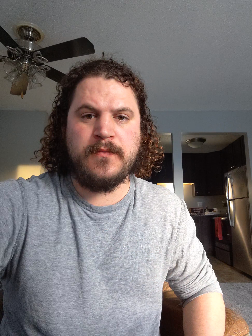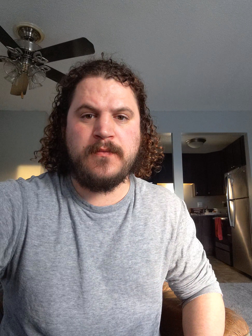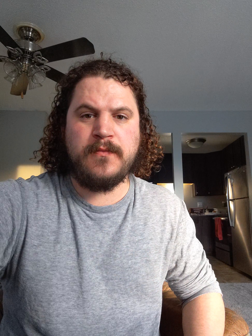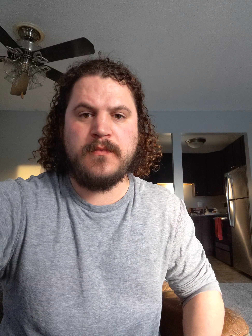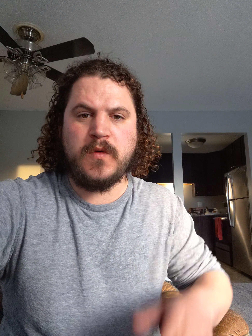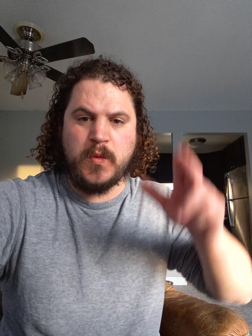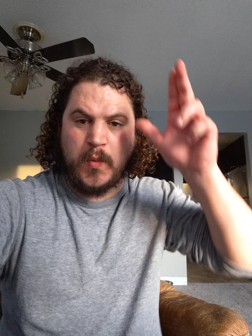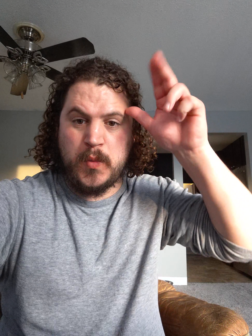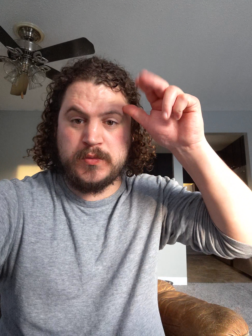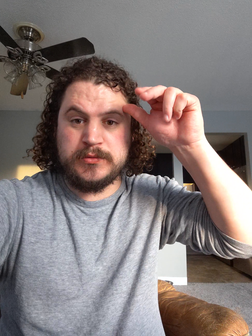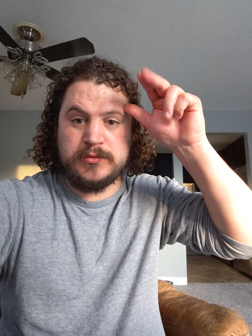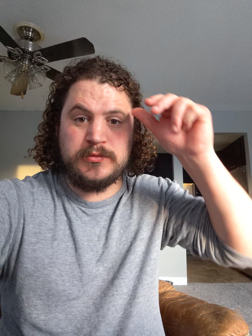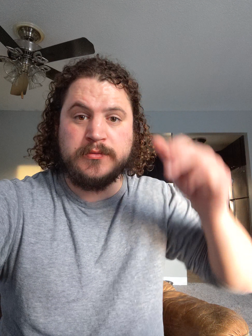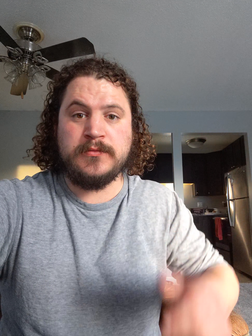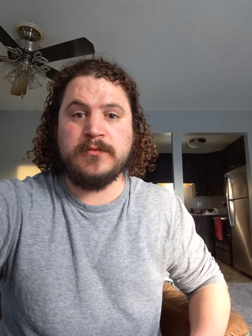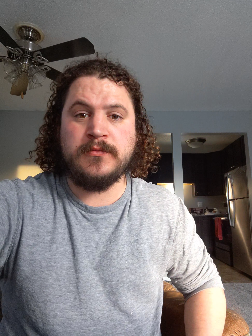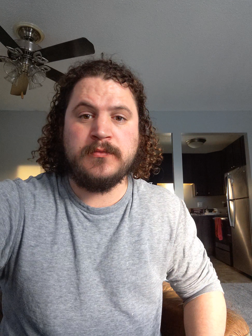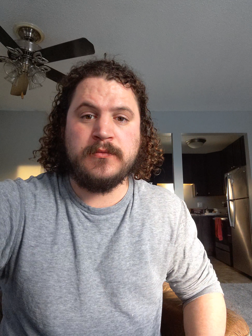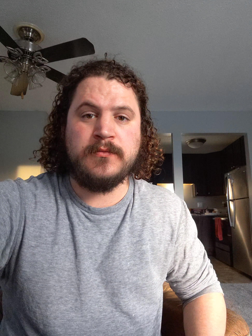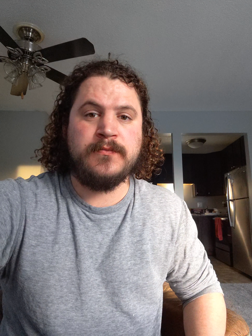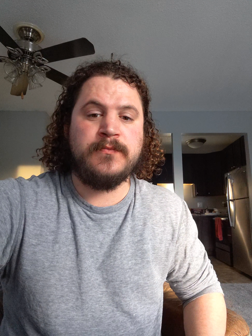horse